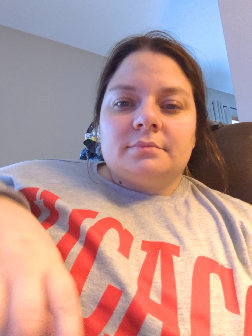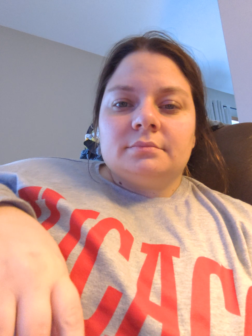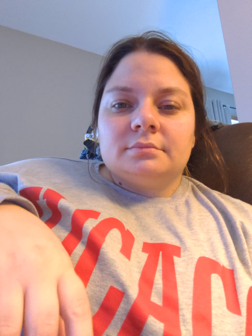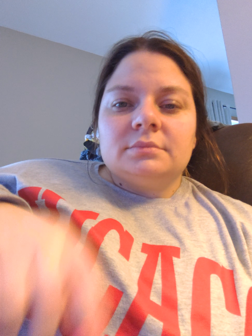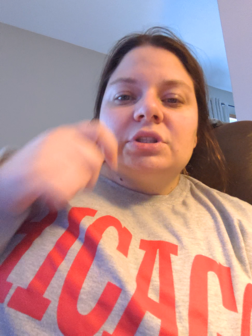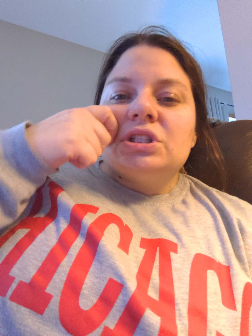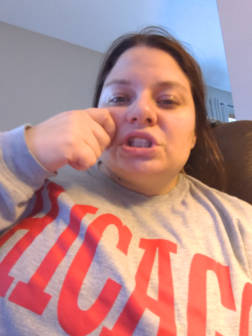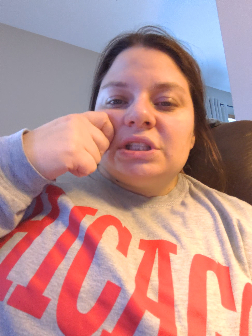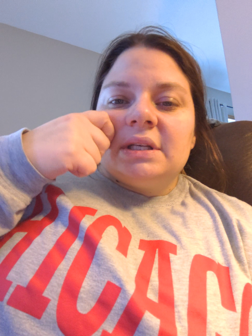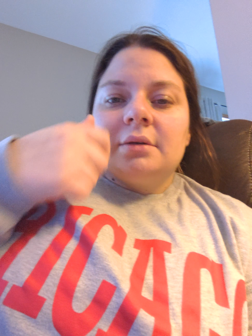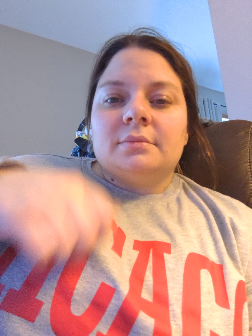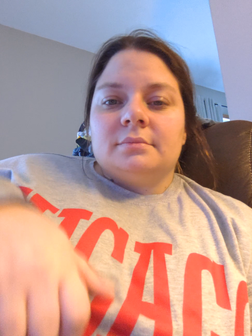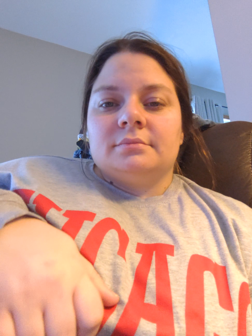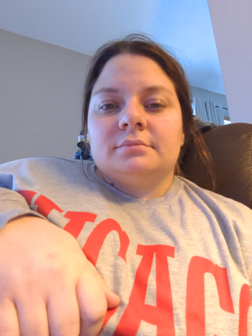cheek